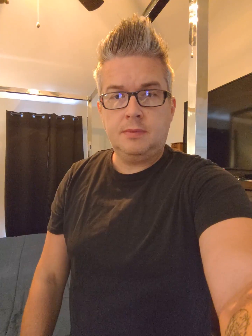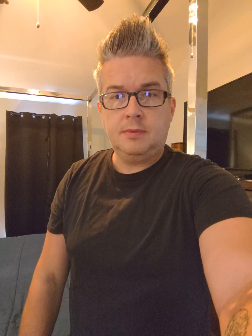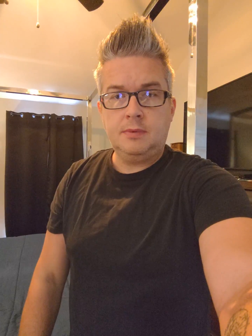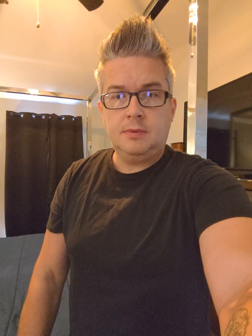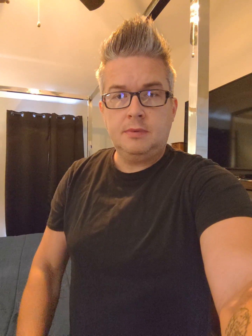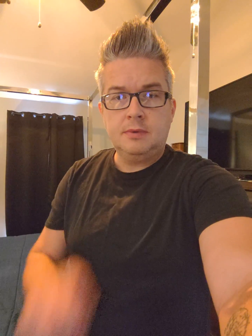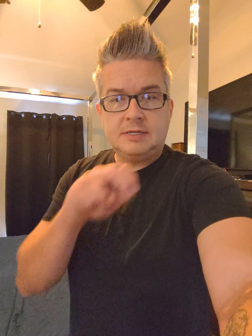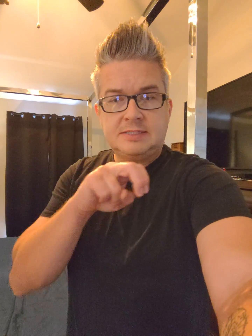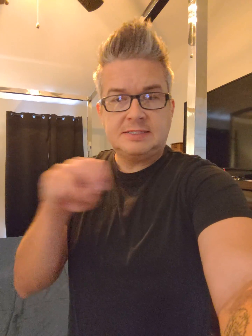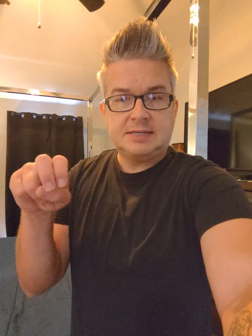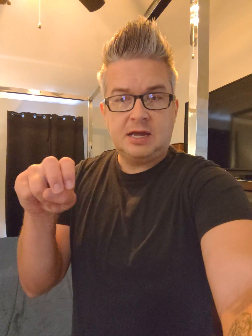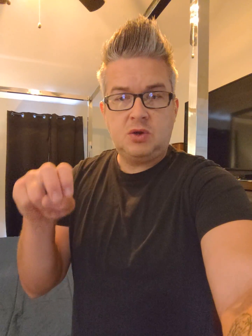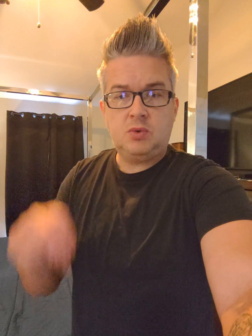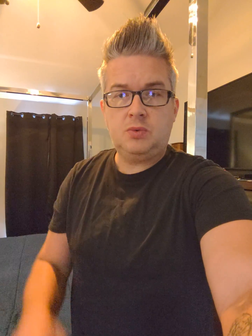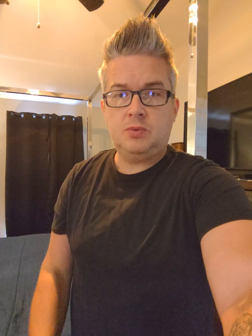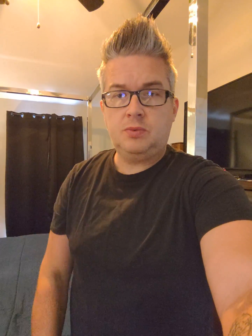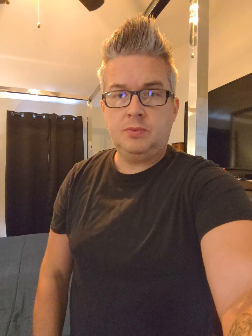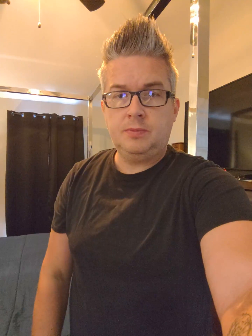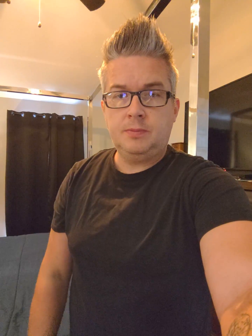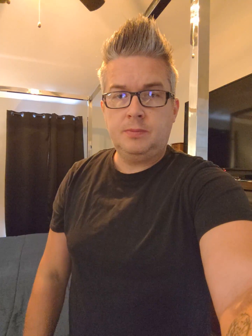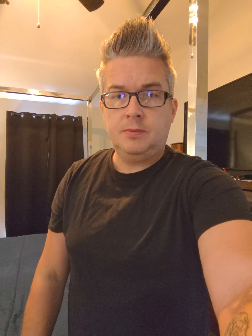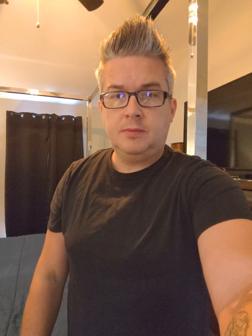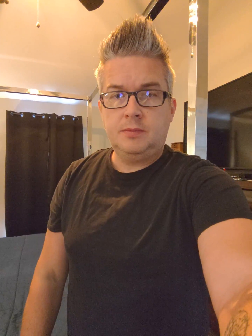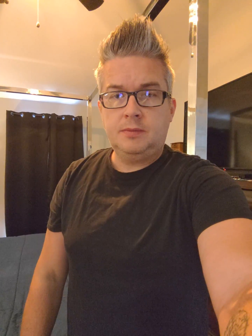couch